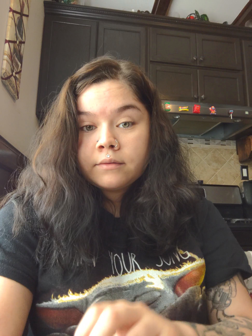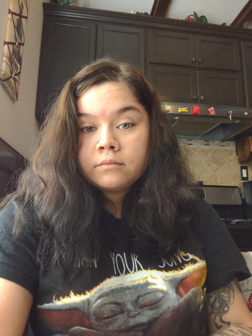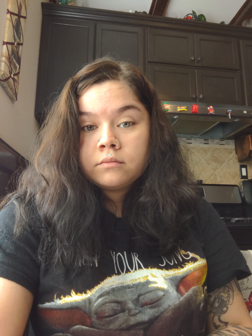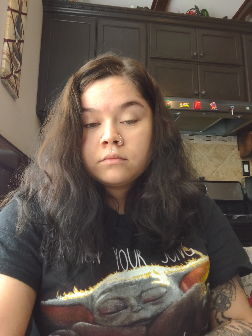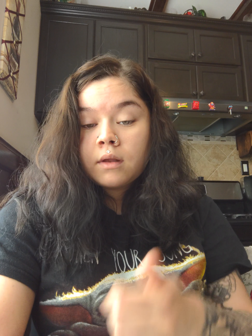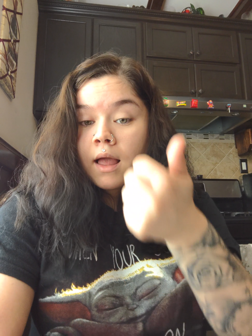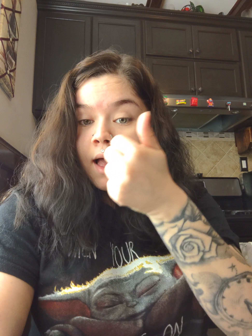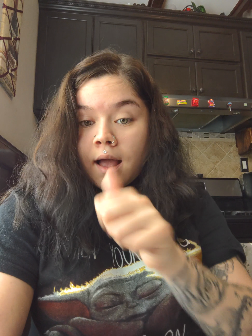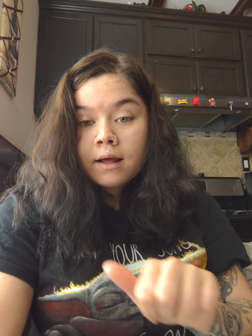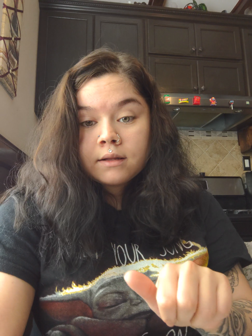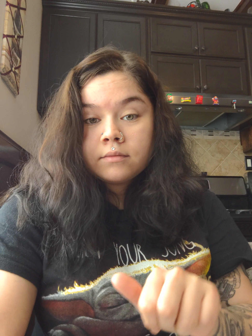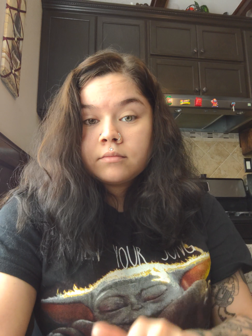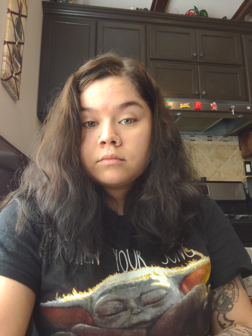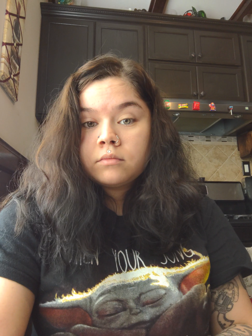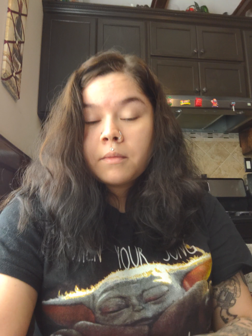any